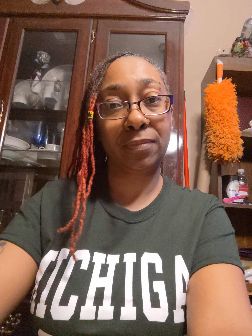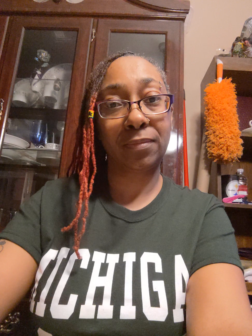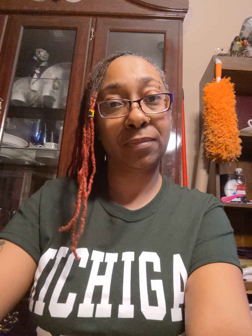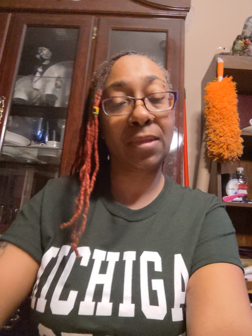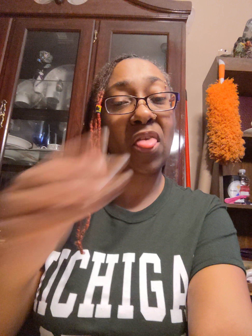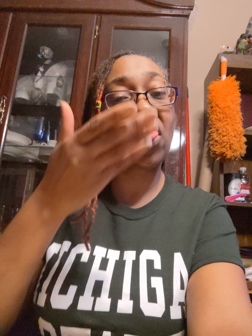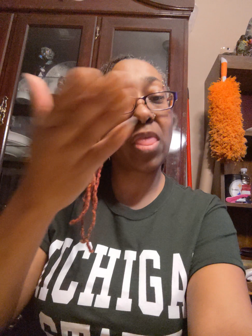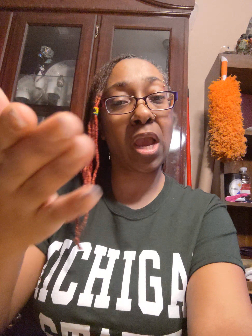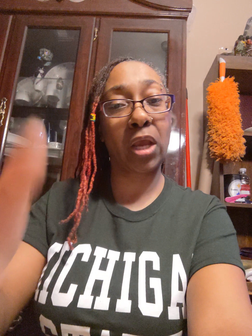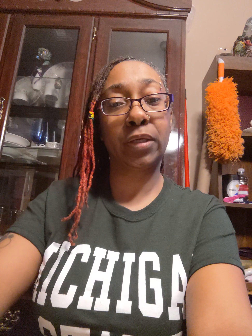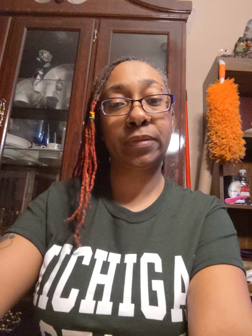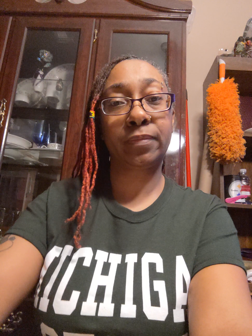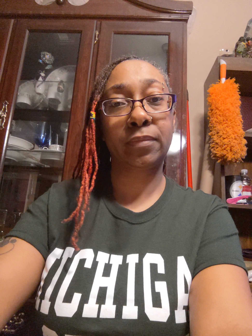there